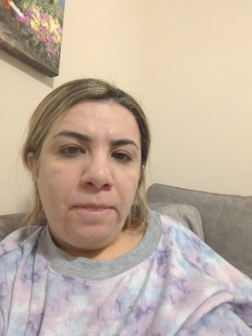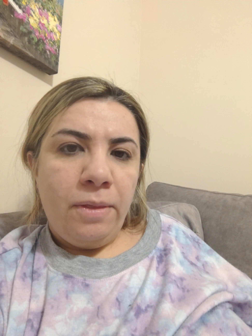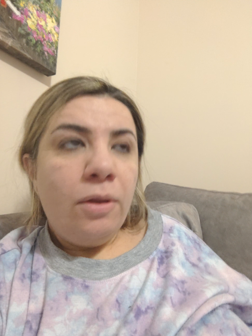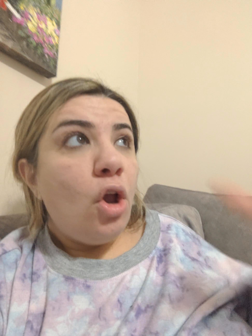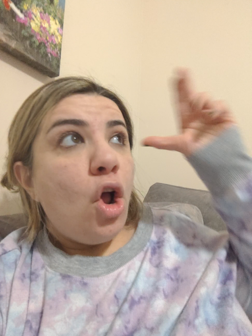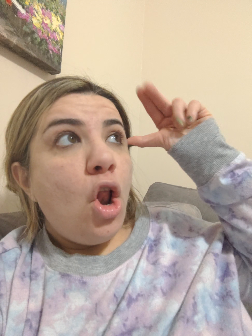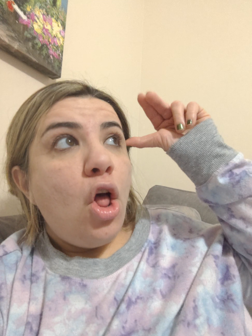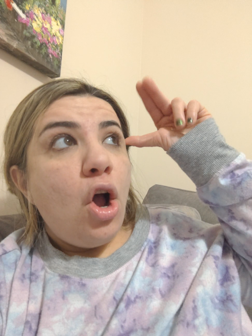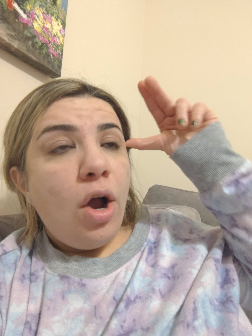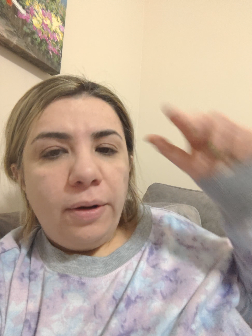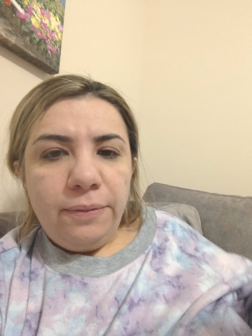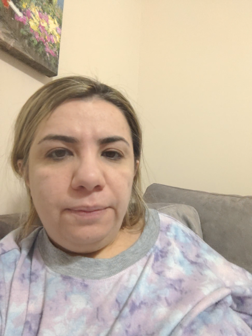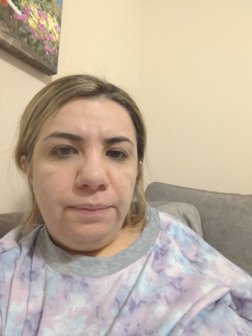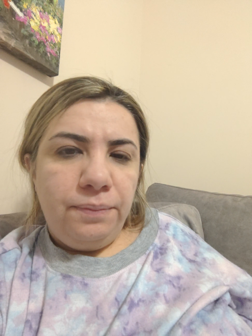horse